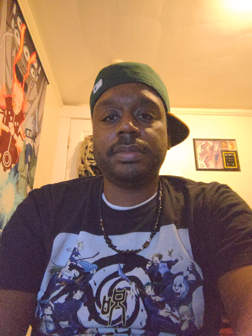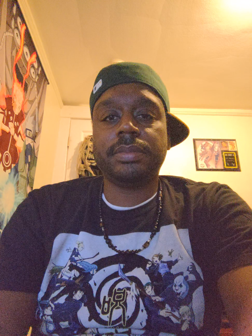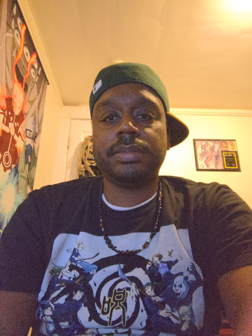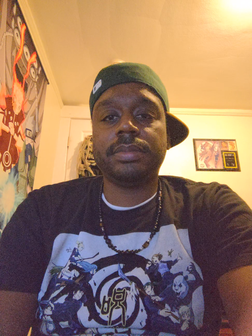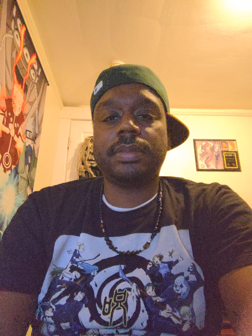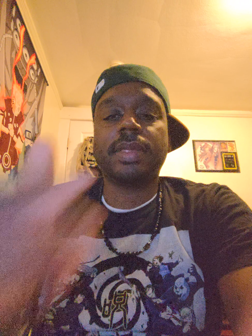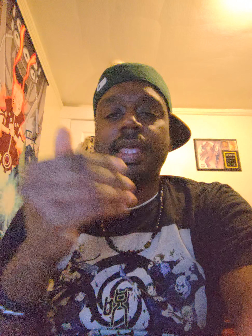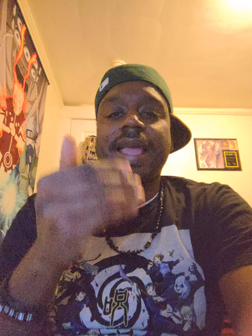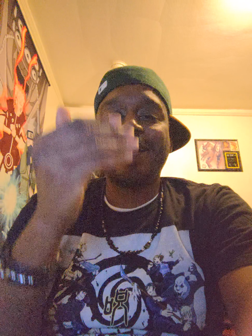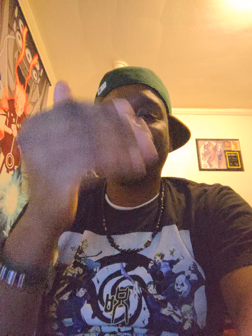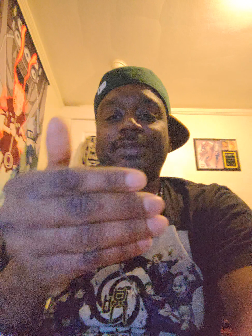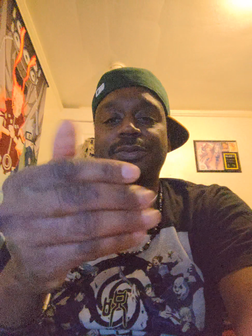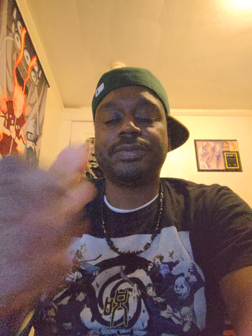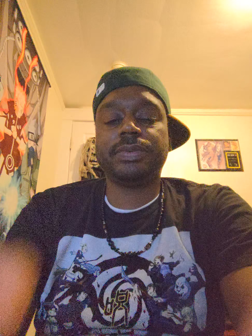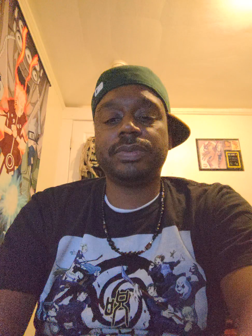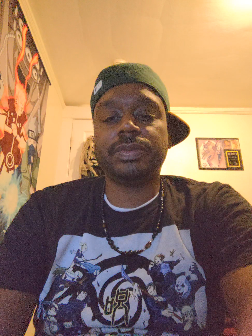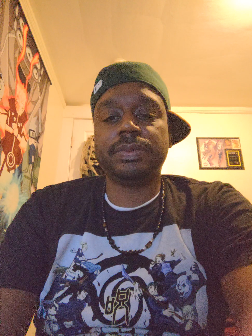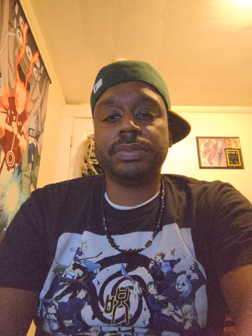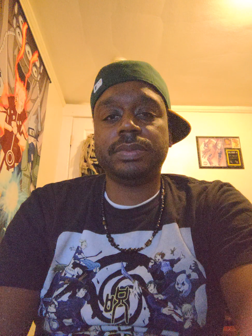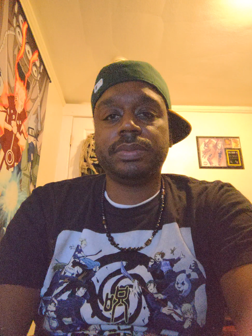after